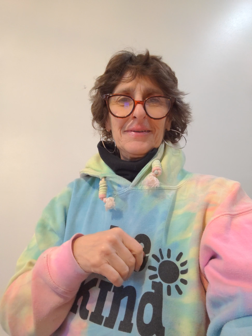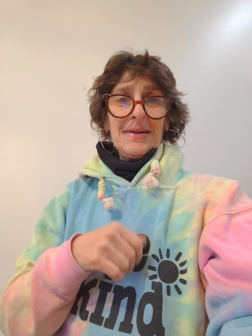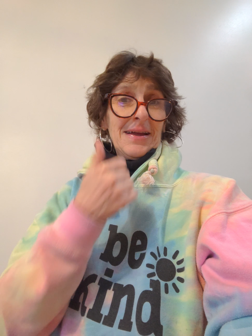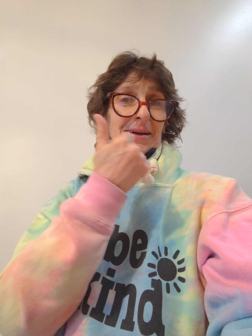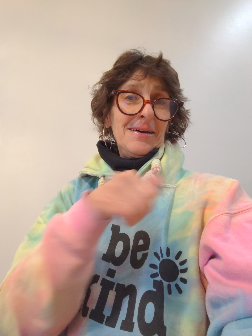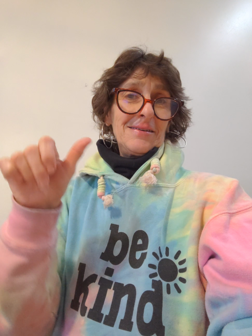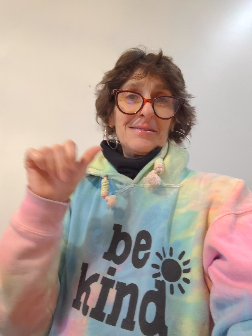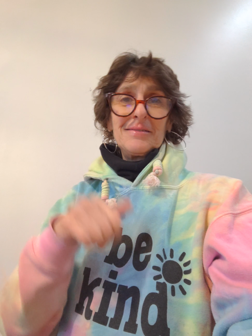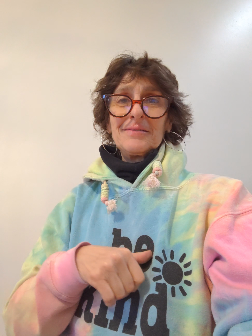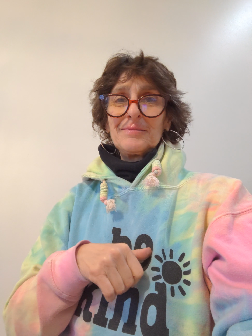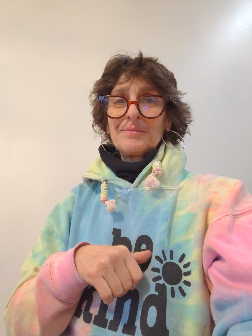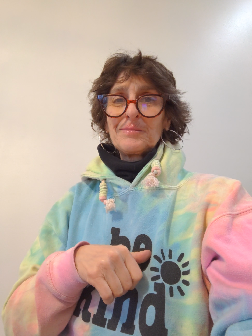any